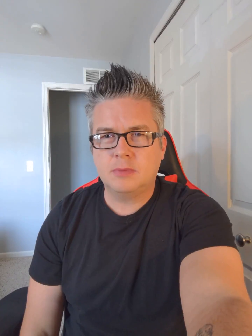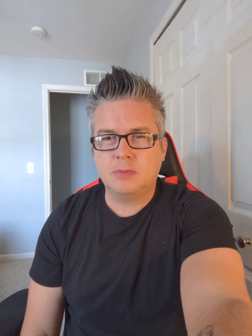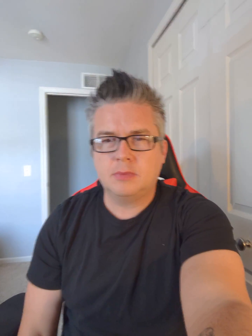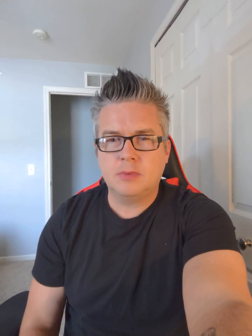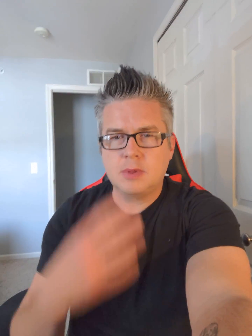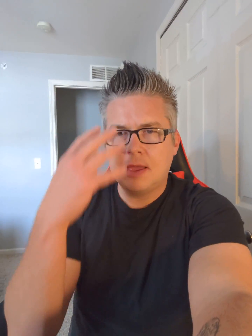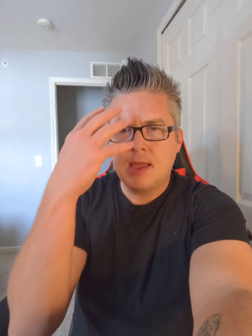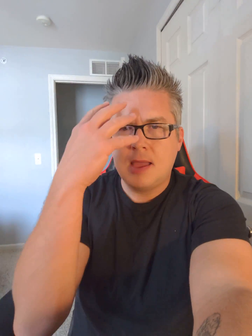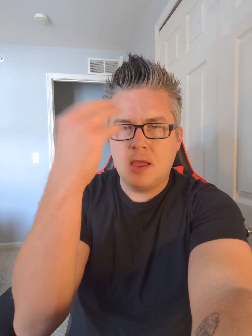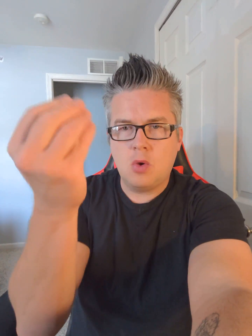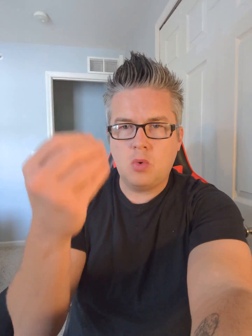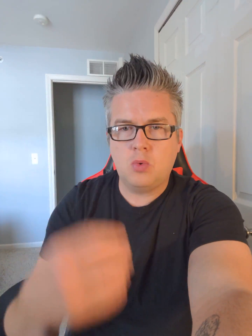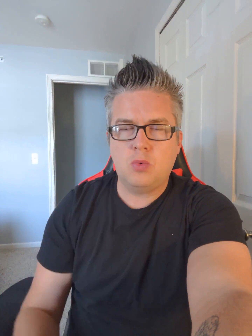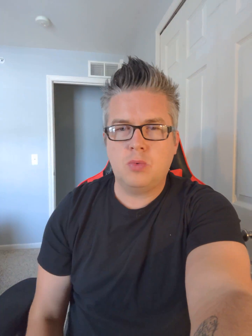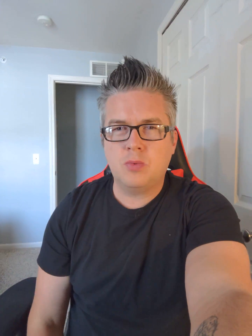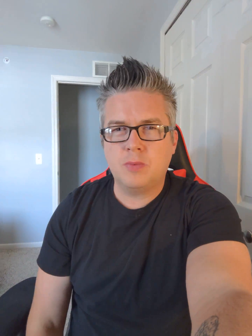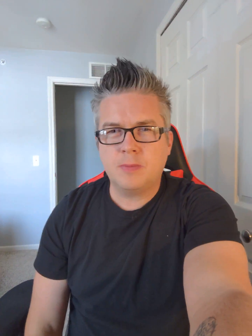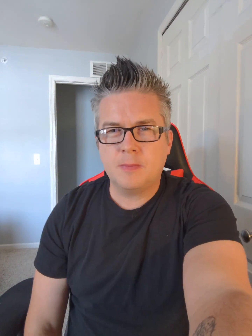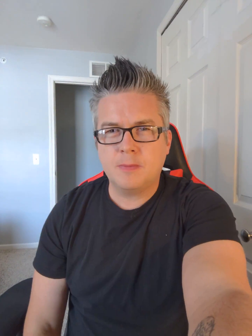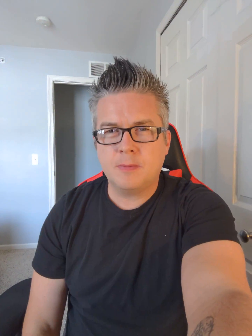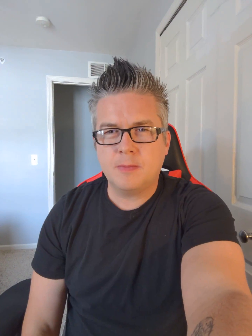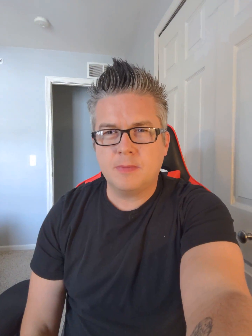going to